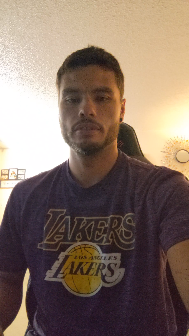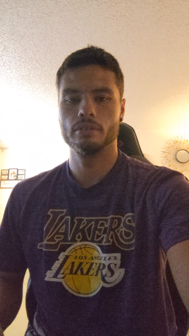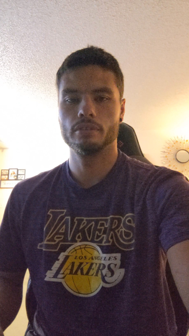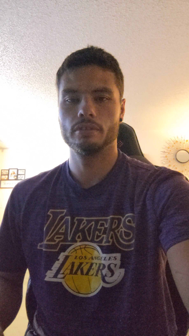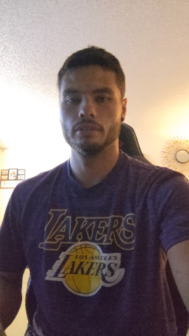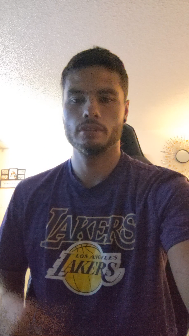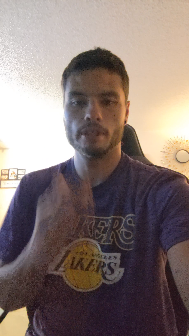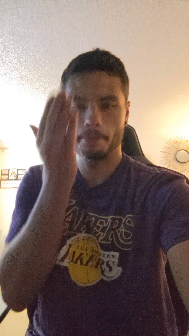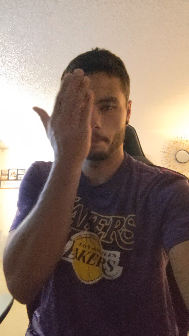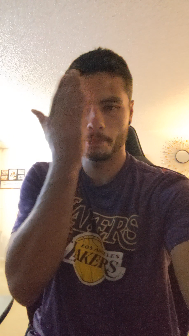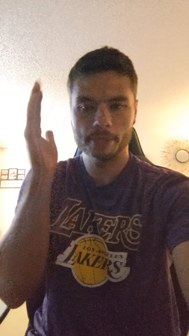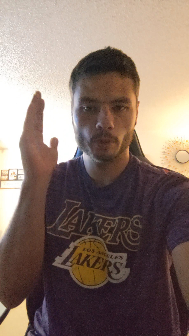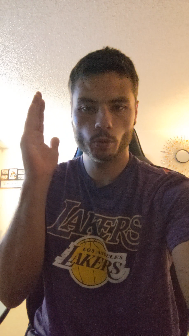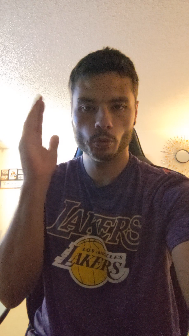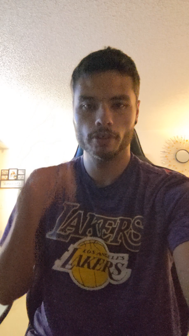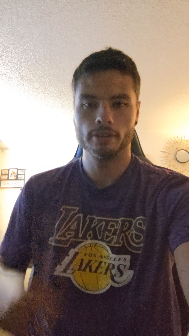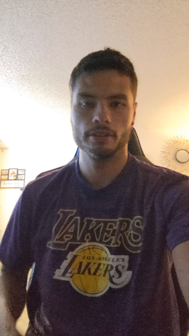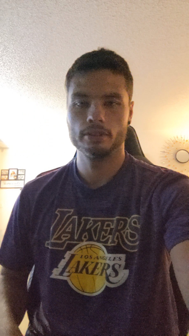peekaboo